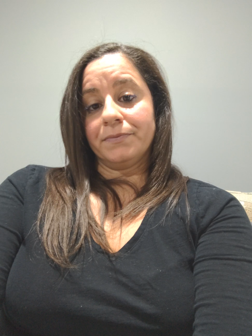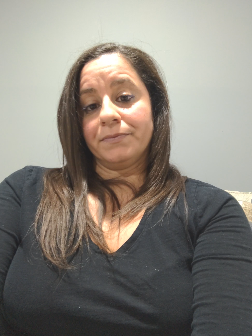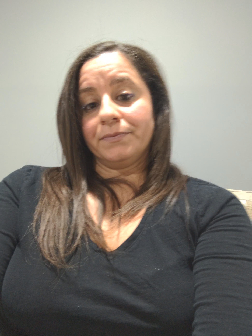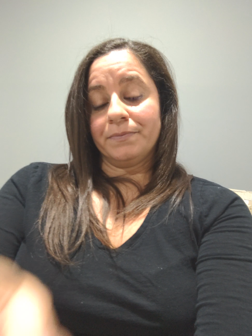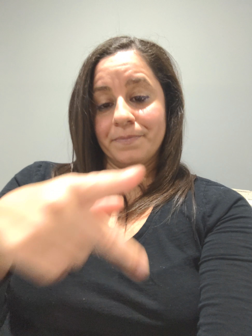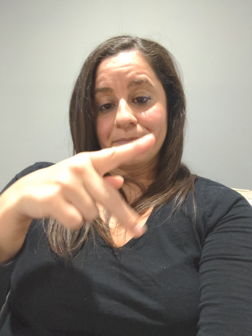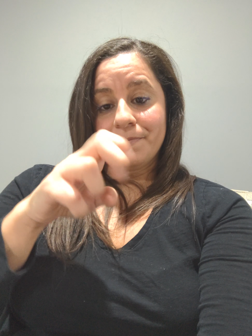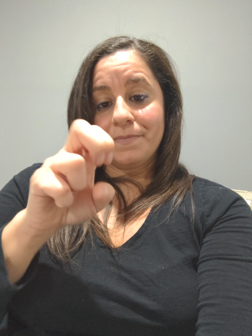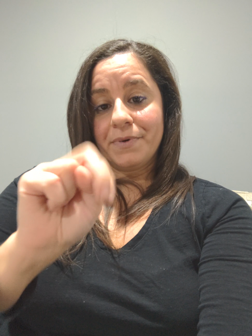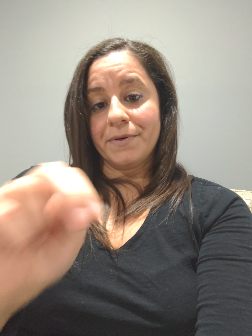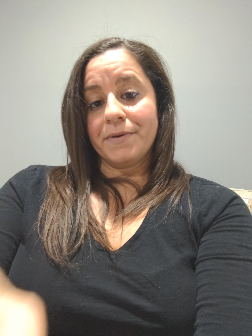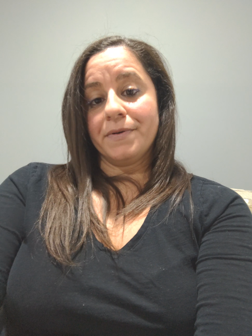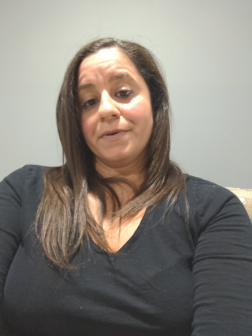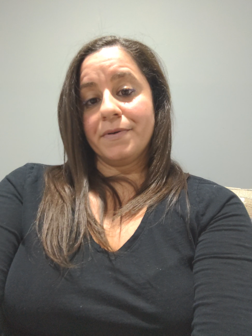pen